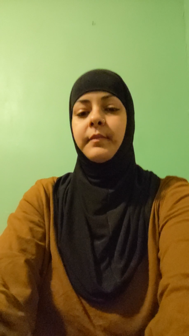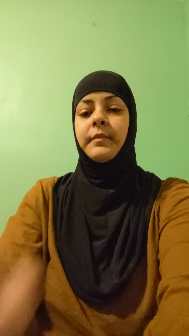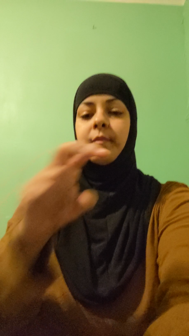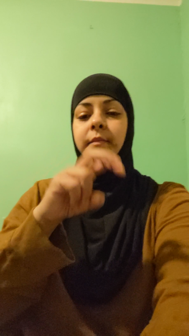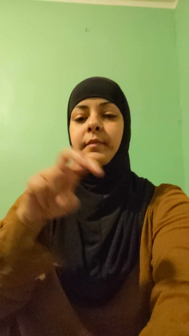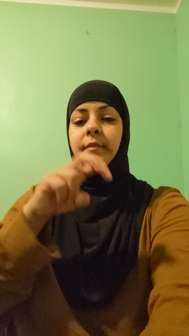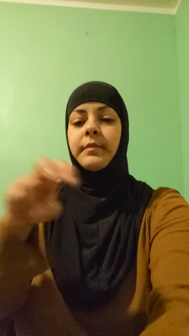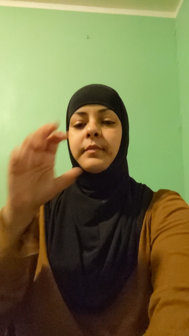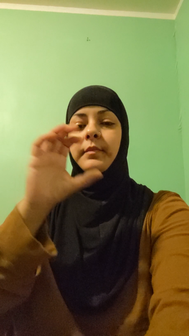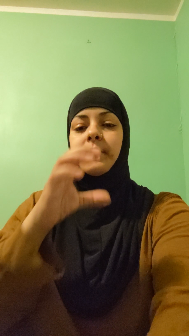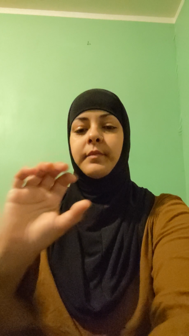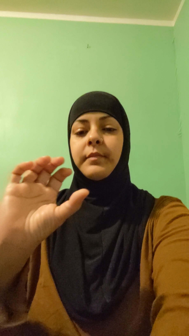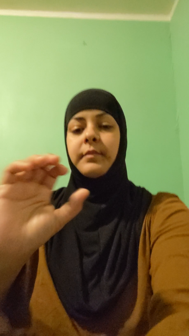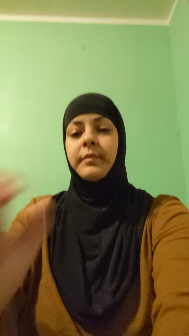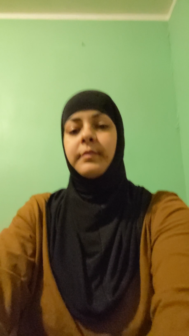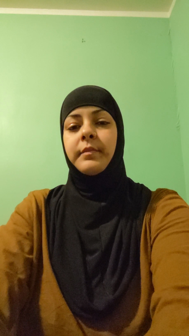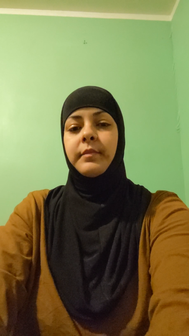potato chip